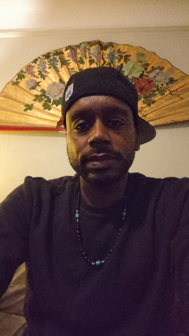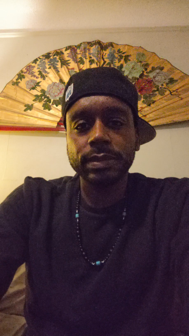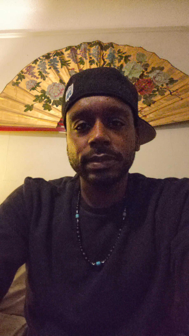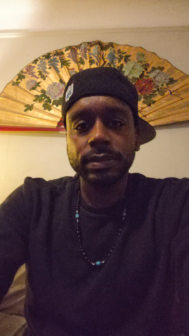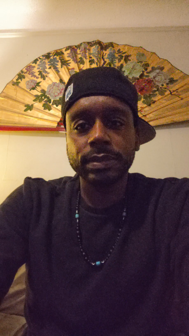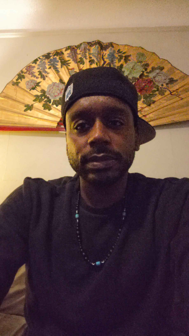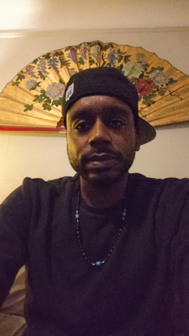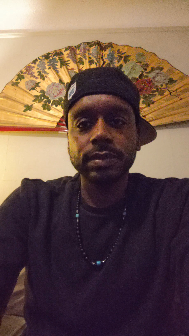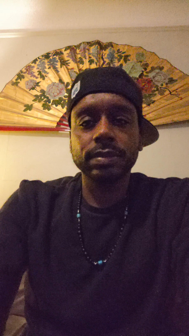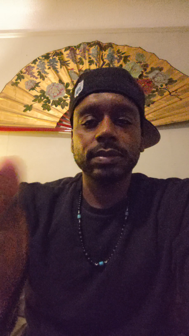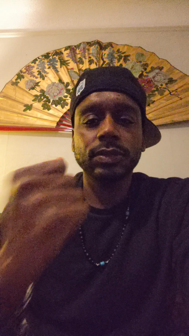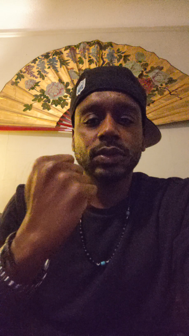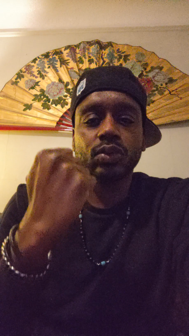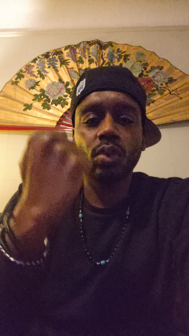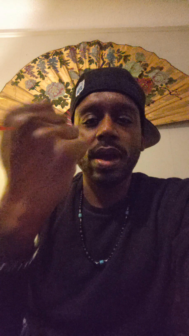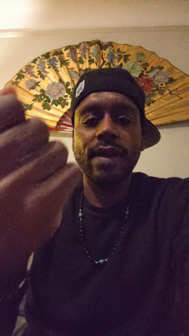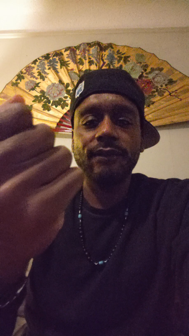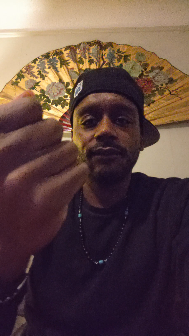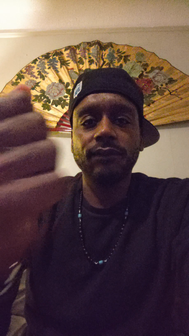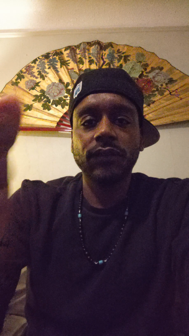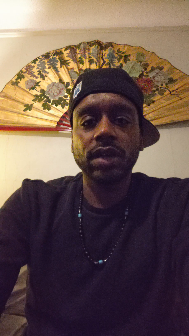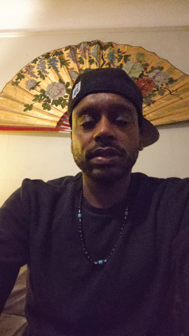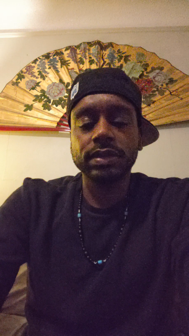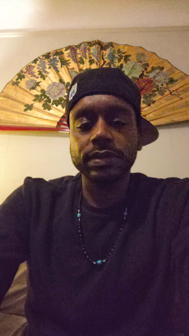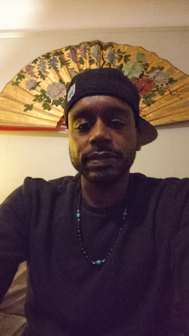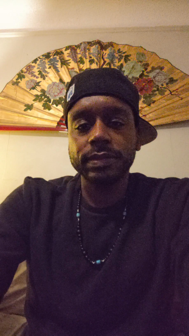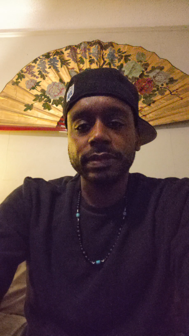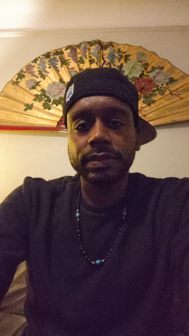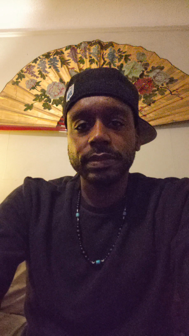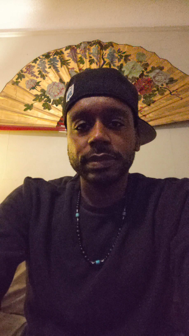drive